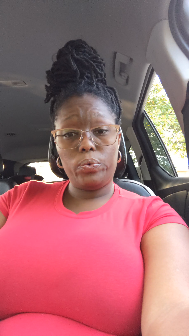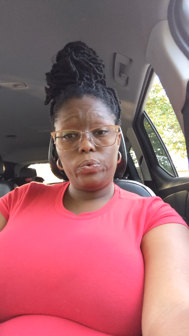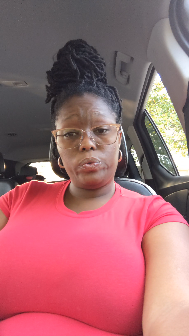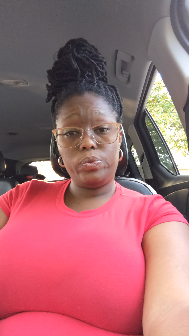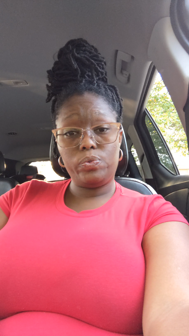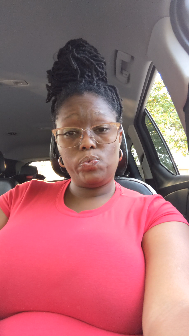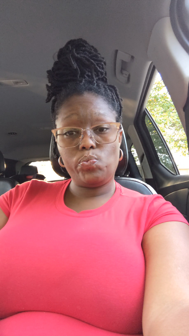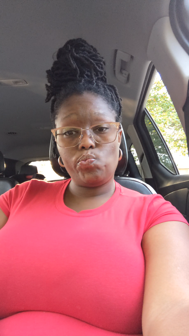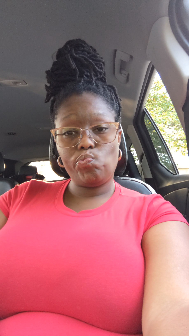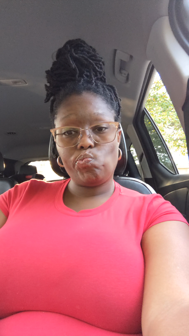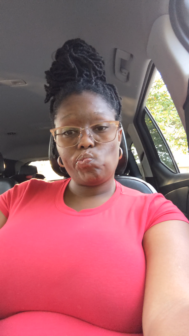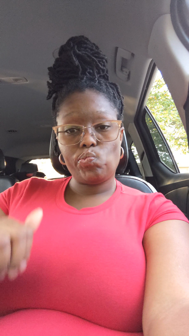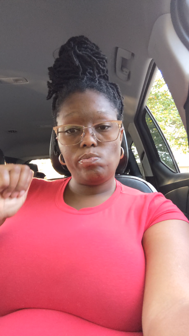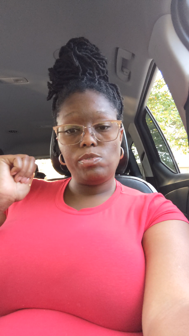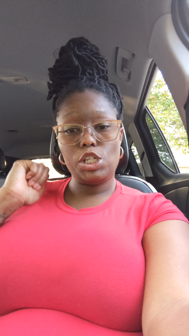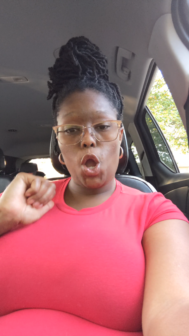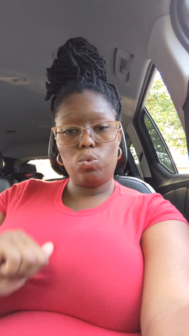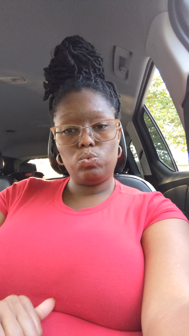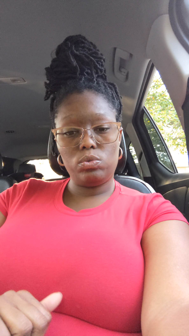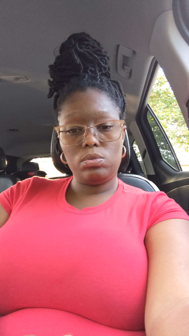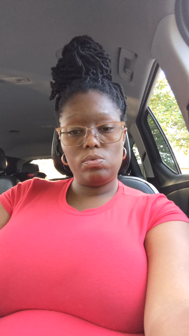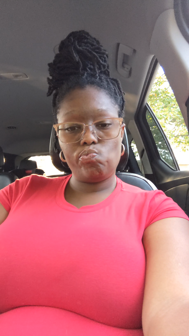coats